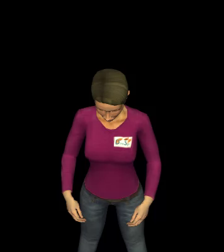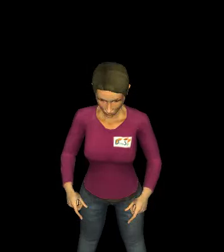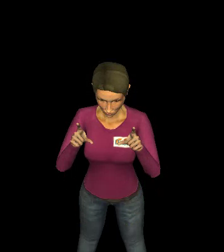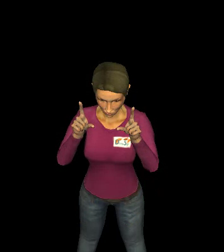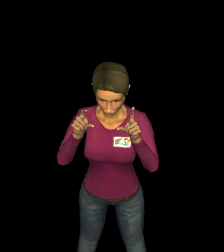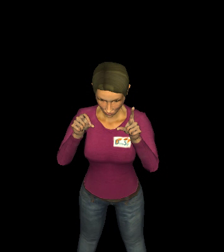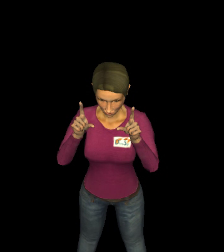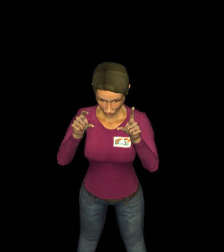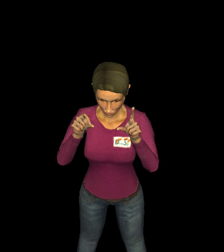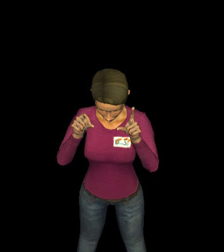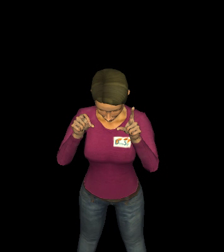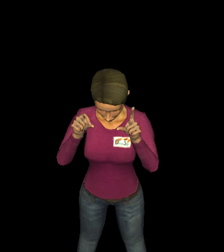كاميرا